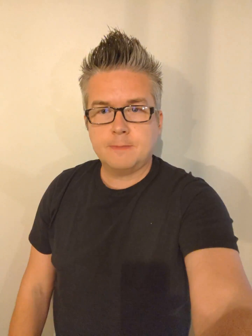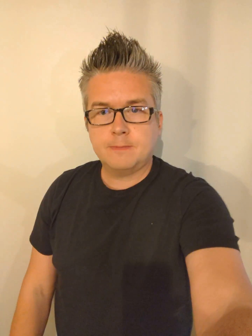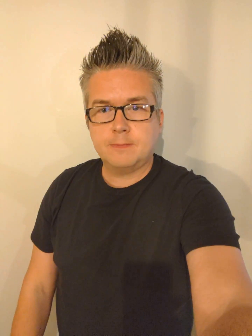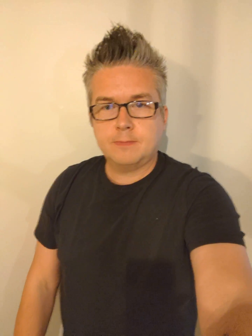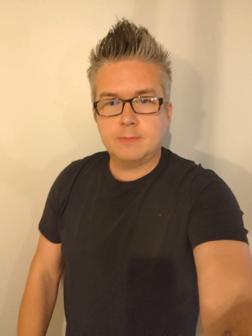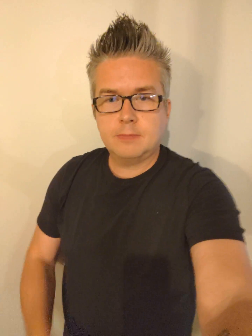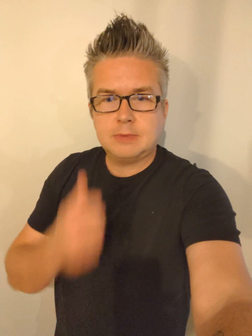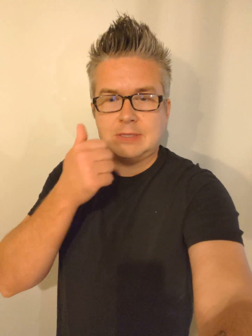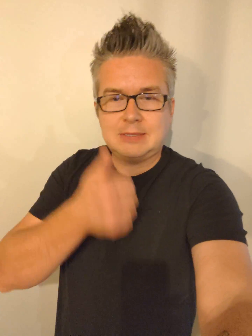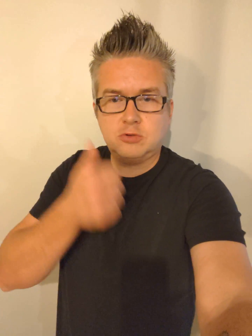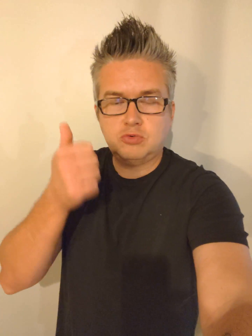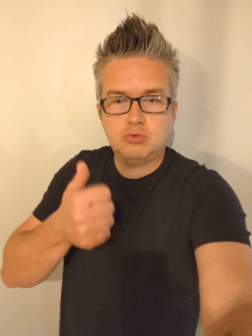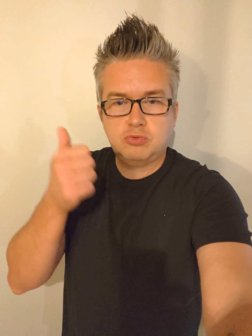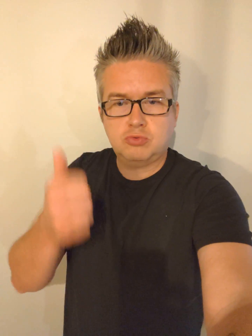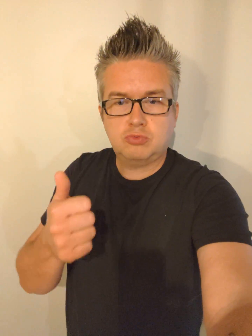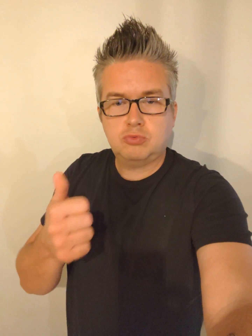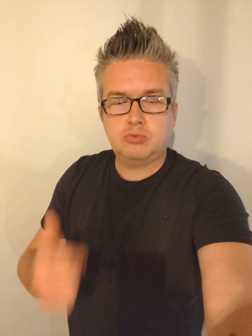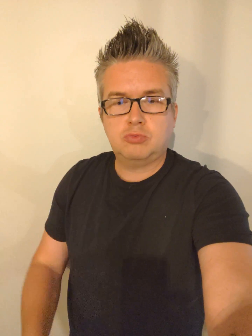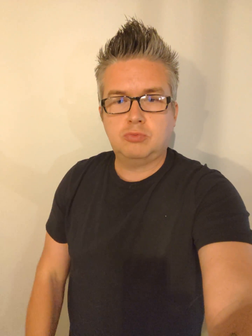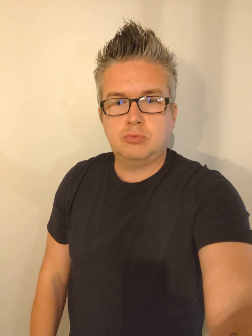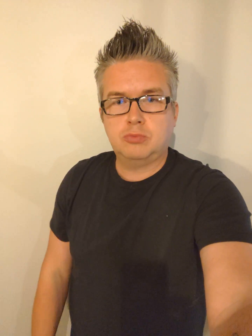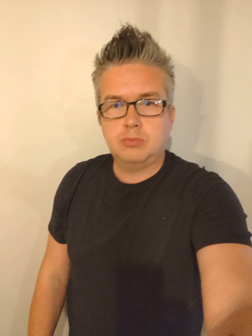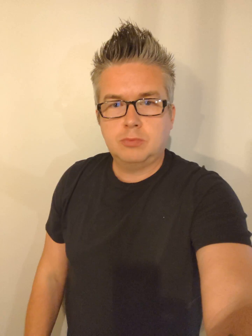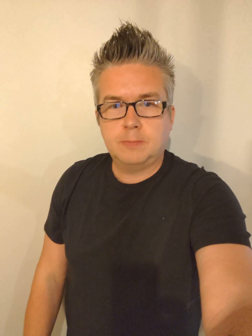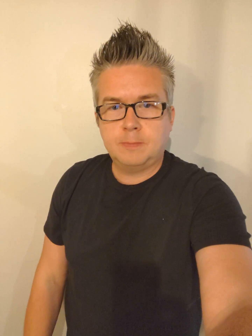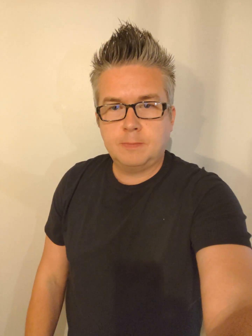each